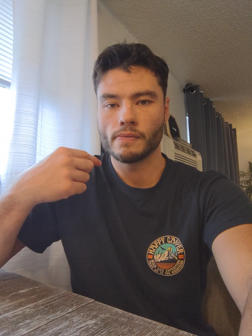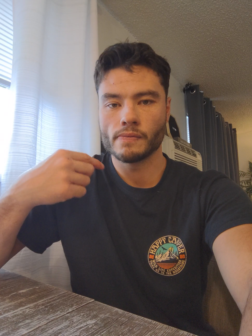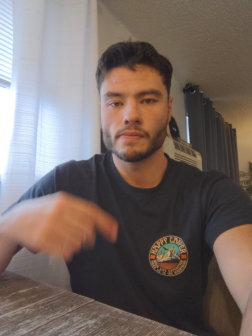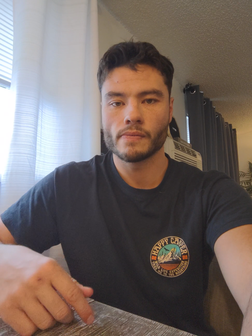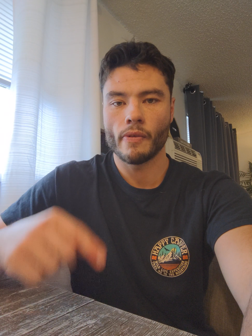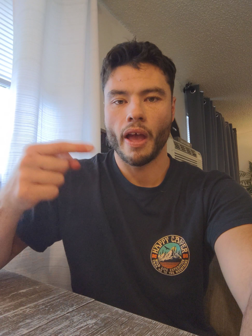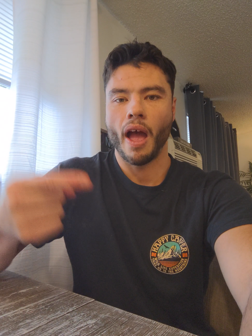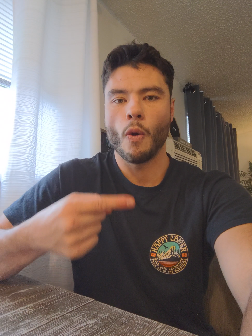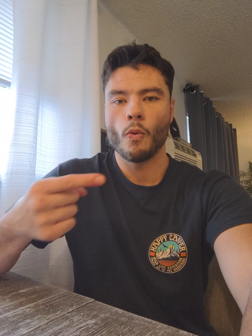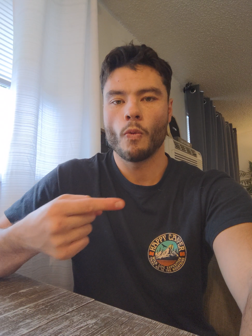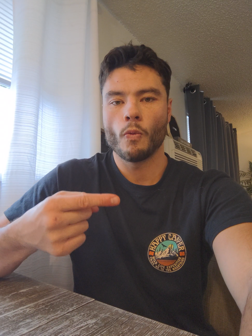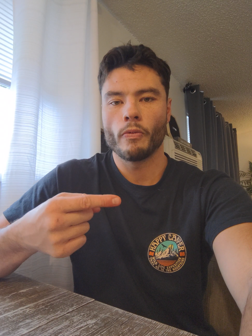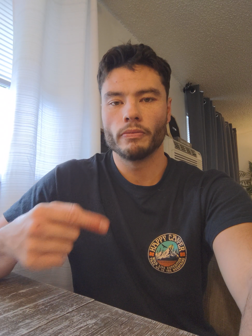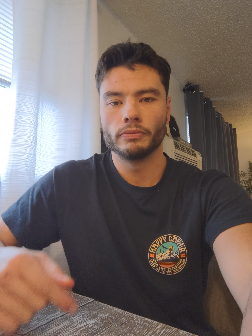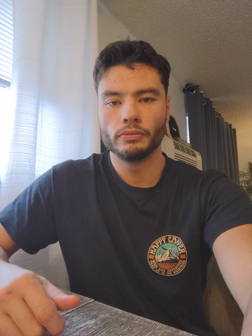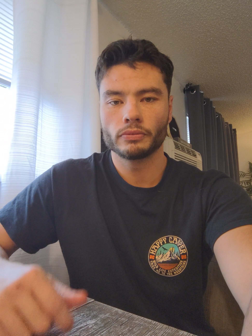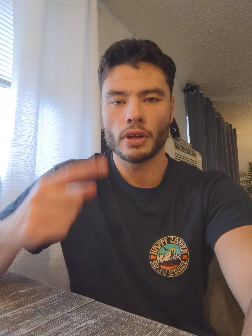owie